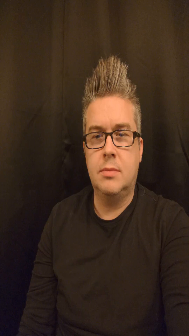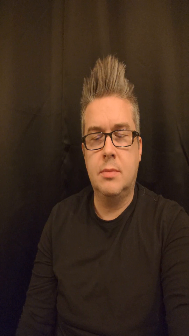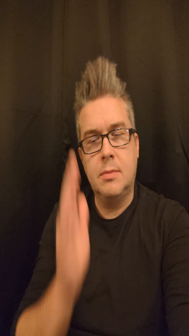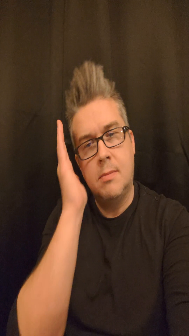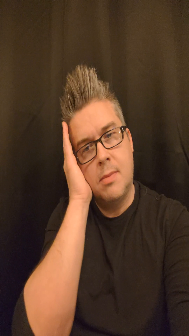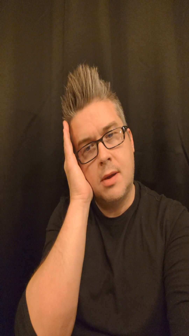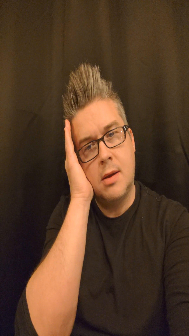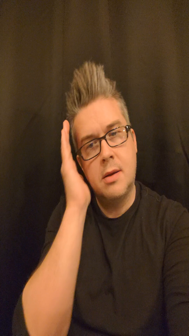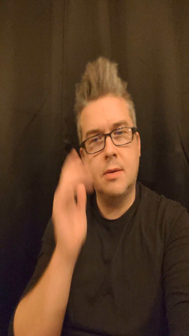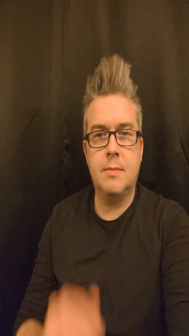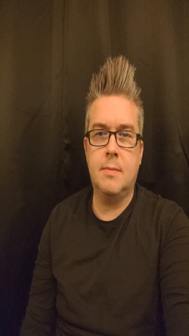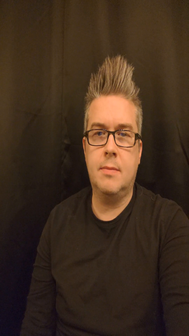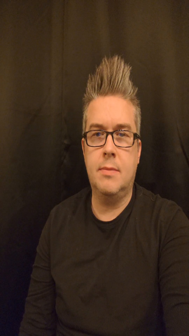bed